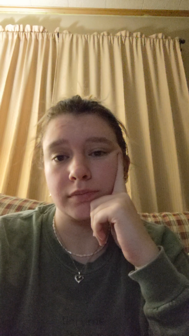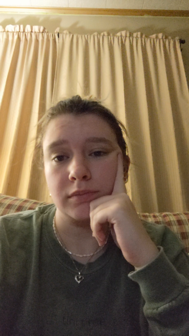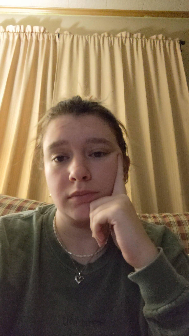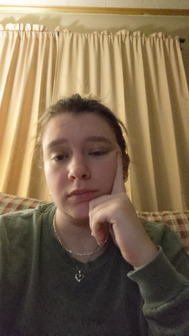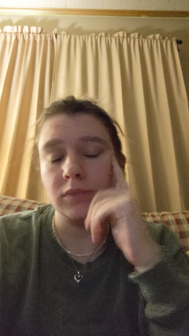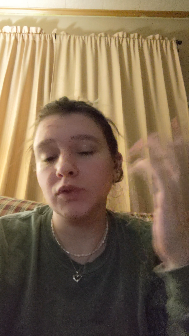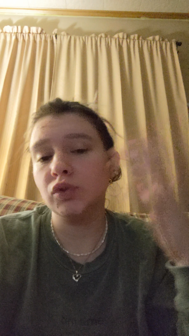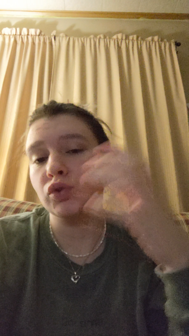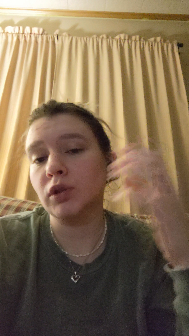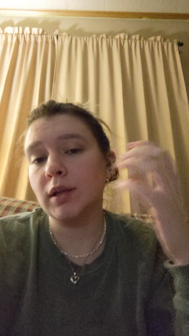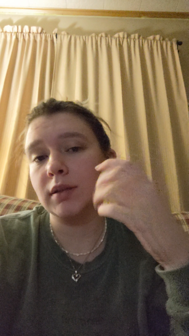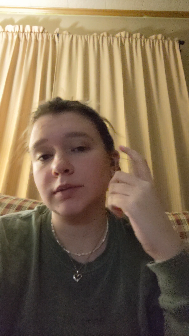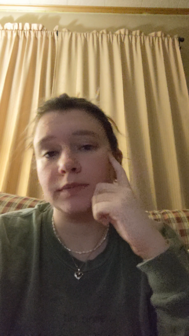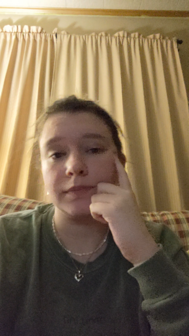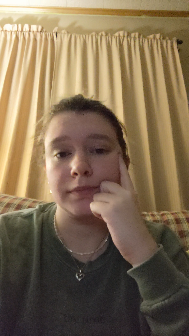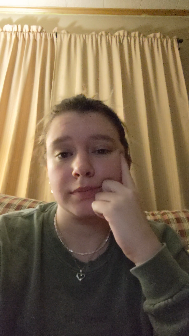shake